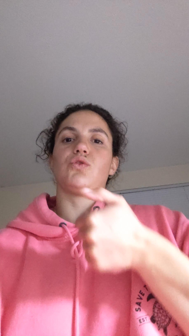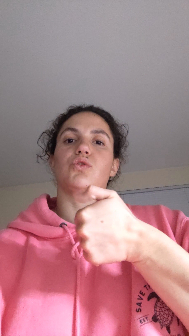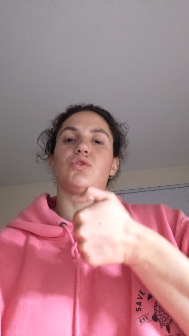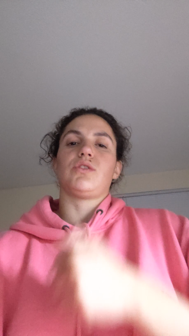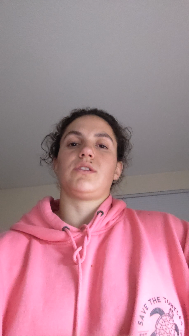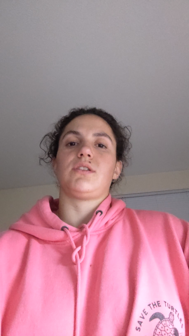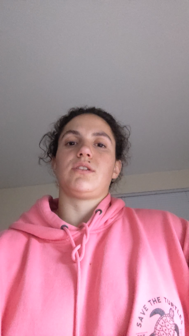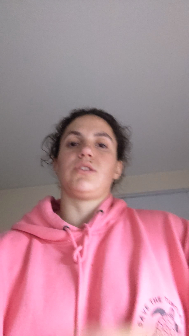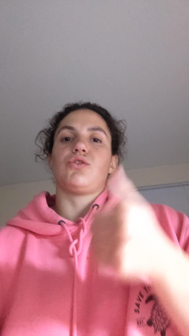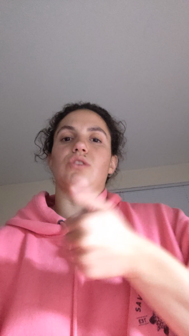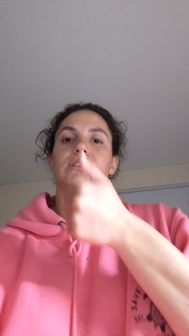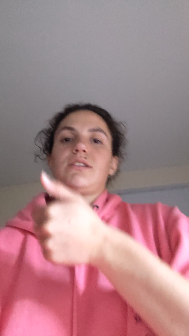chase